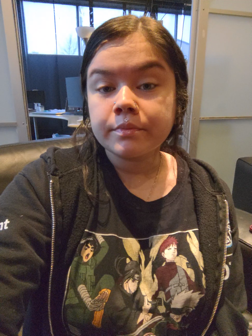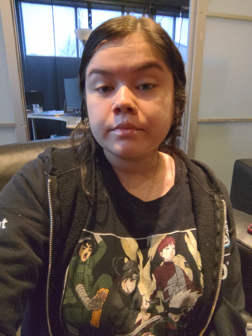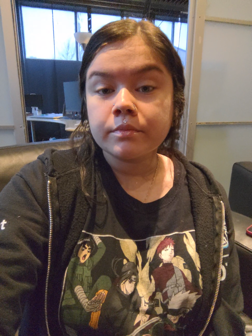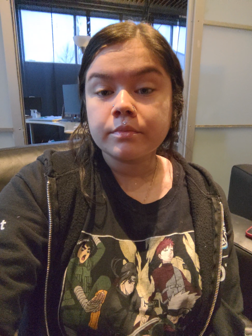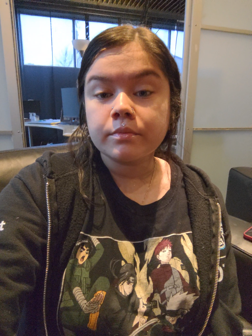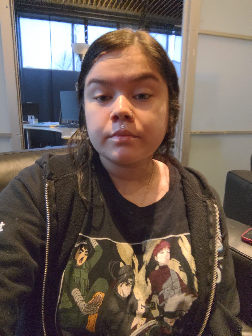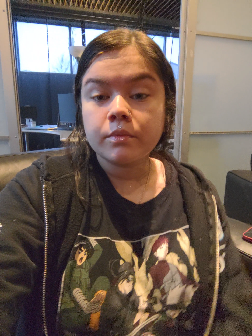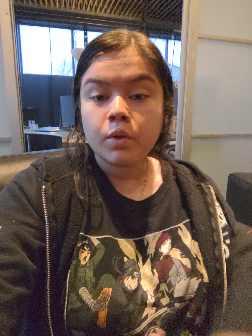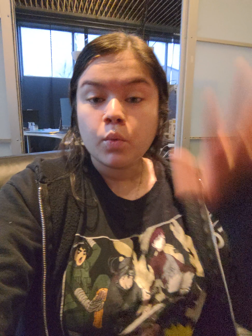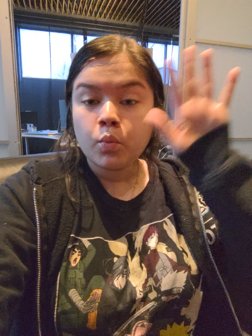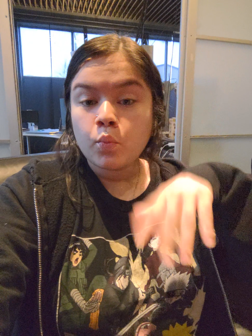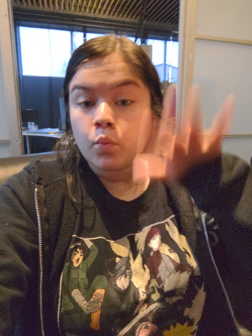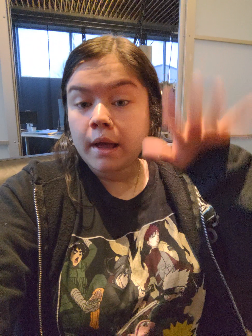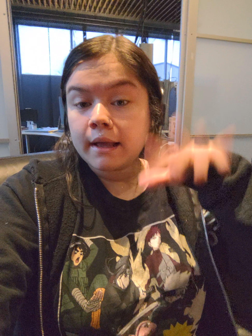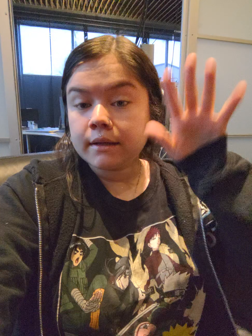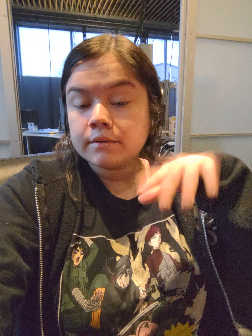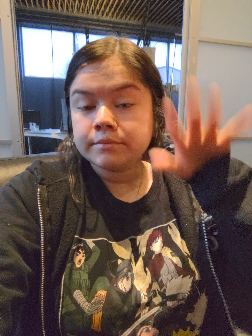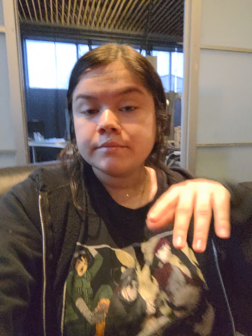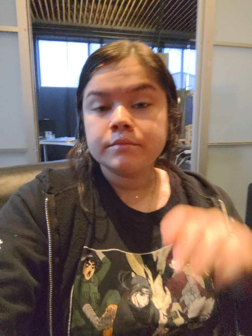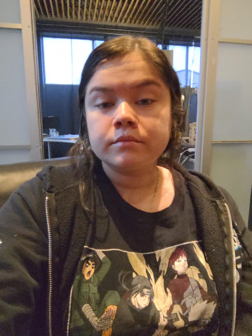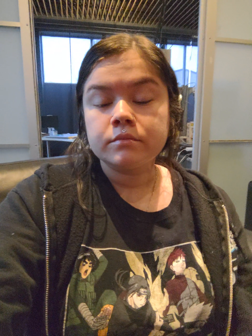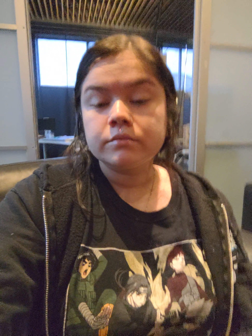rain